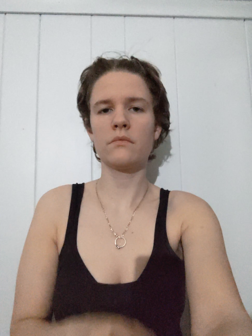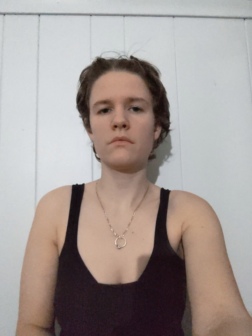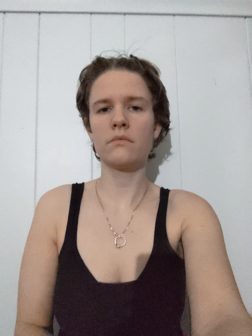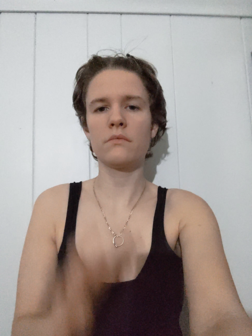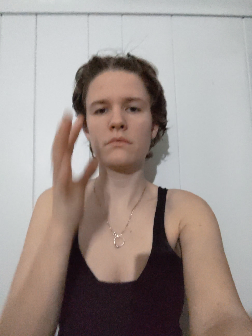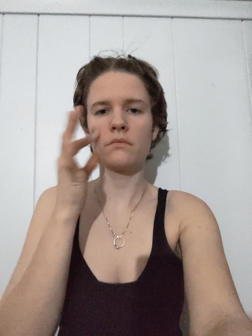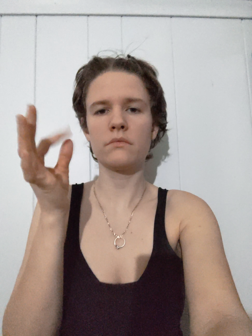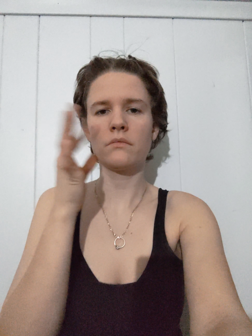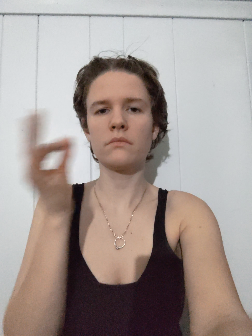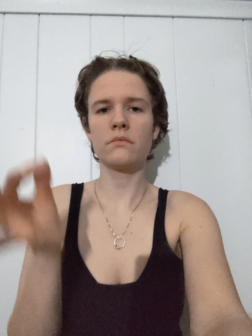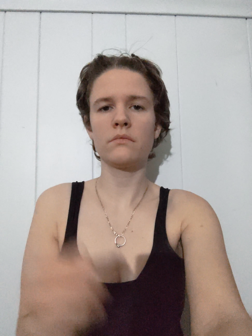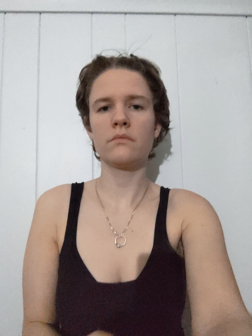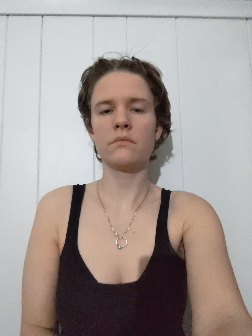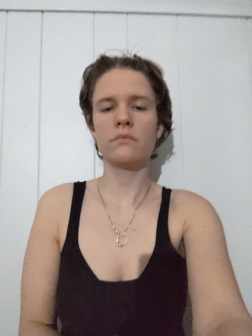cat